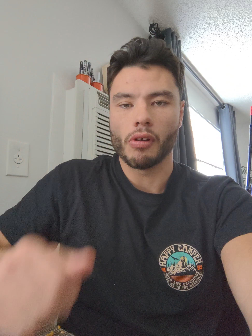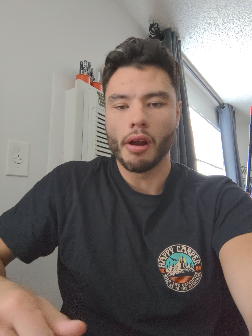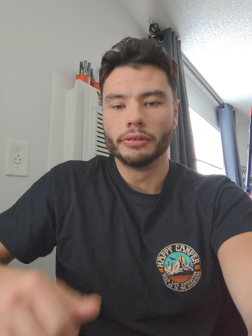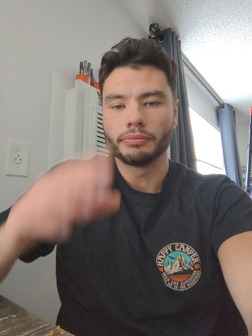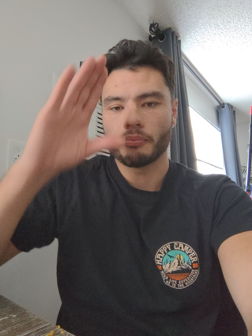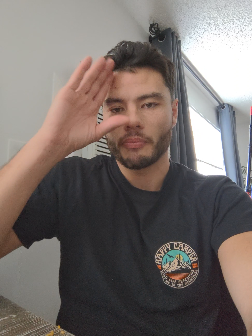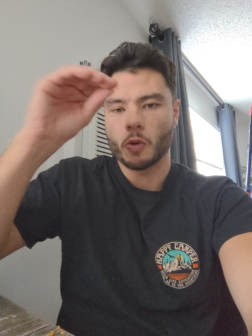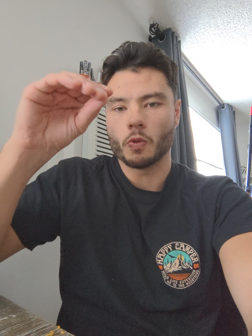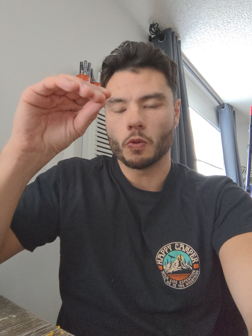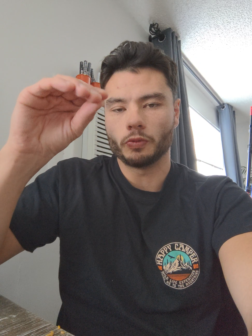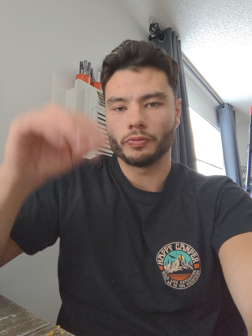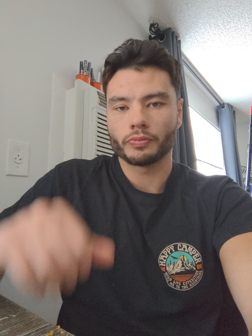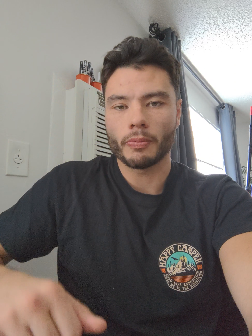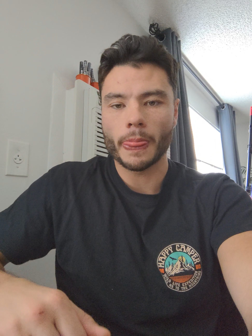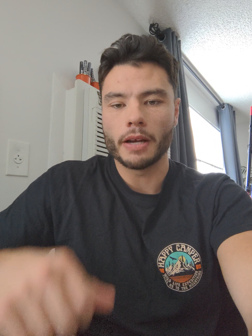boy